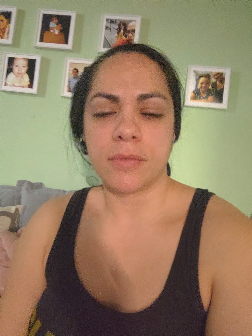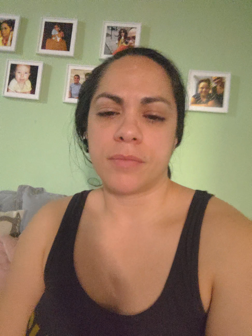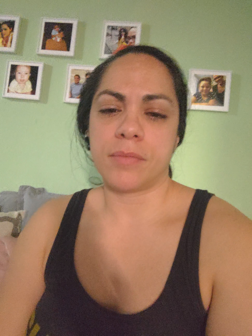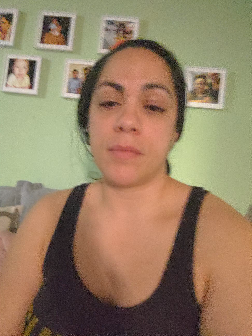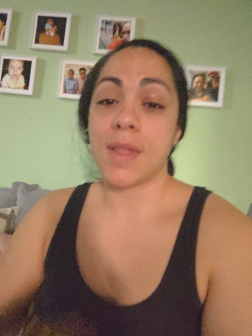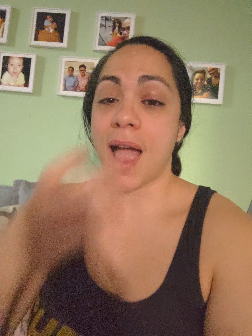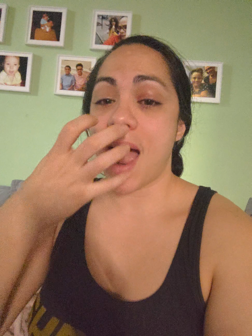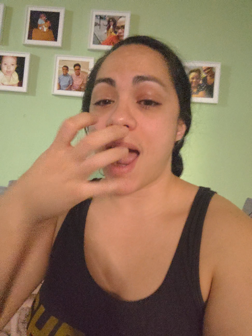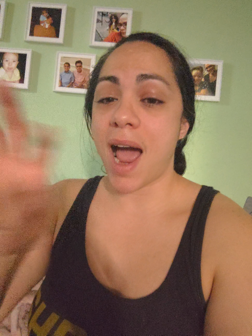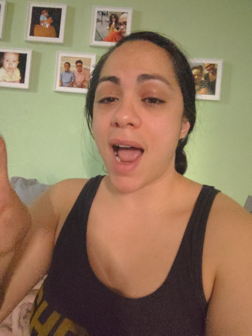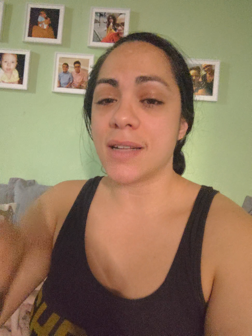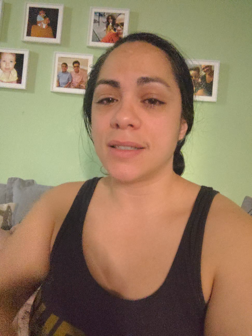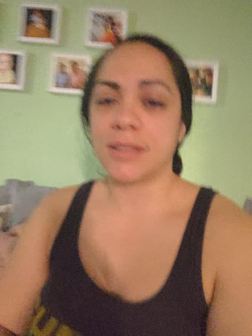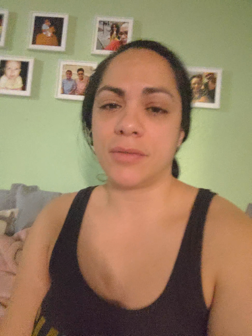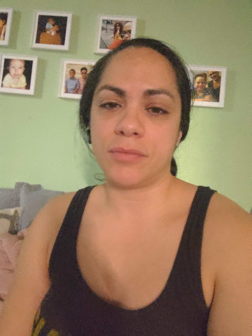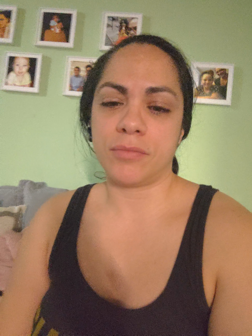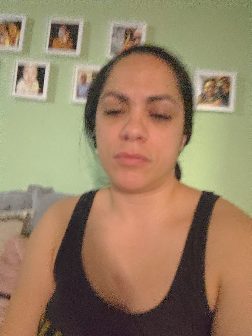hot